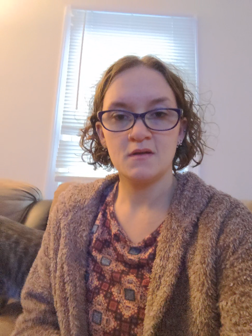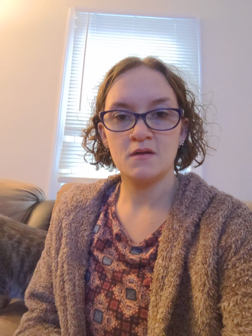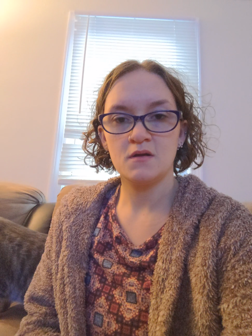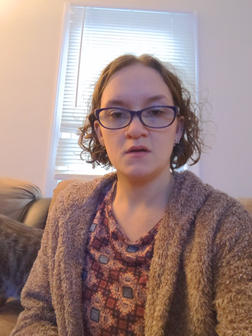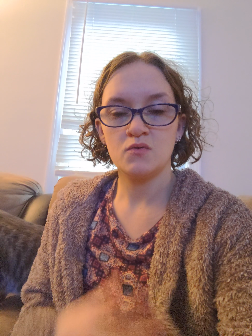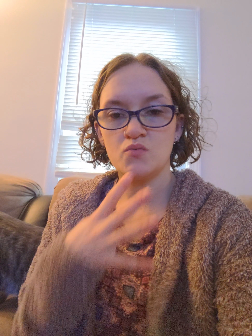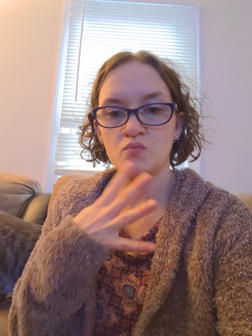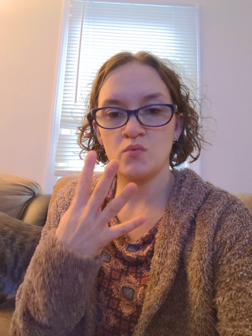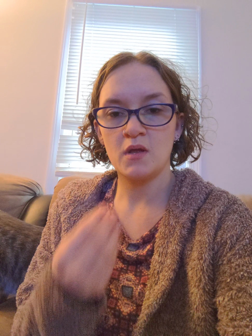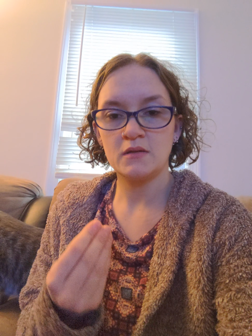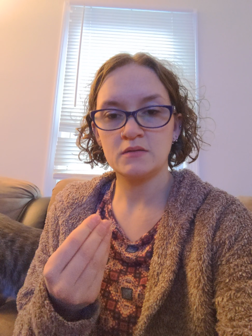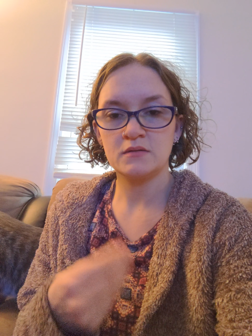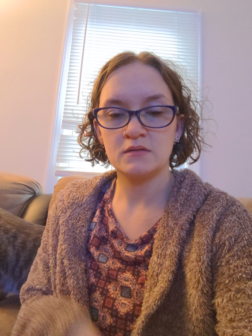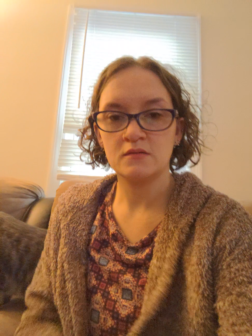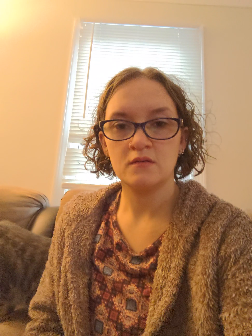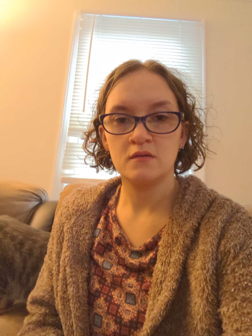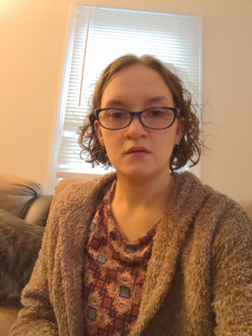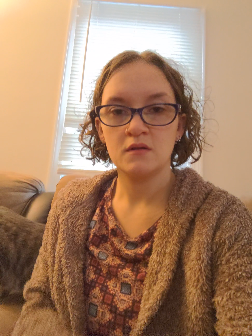wet